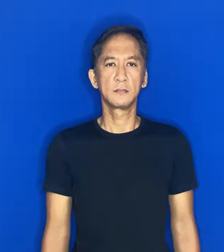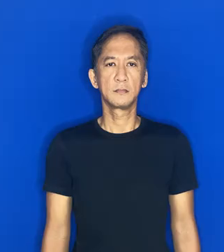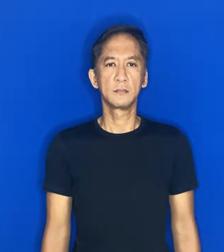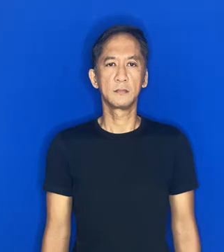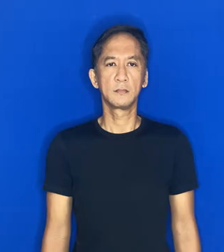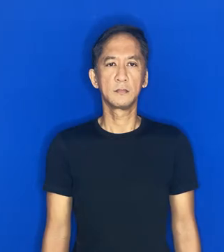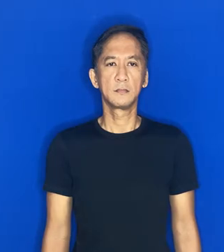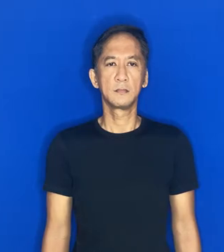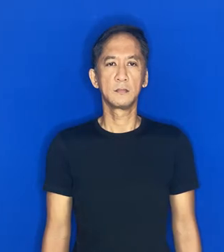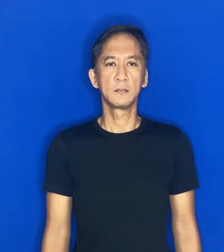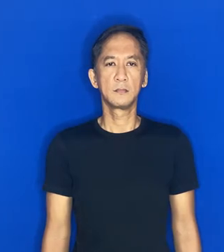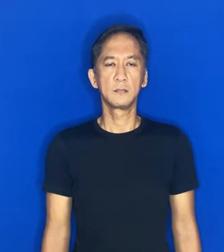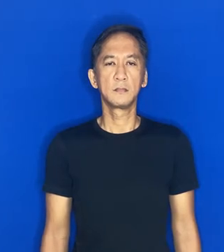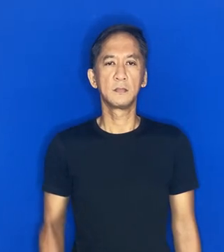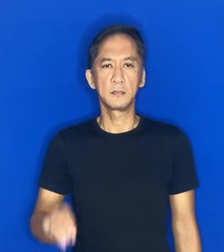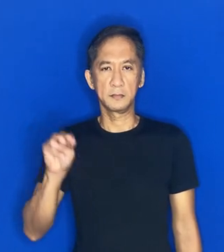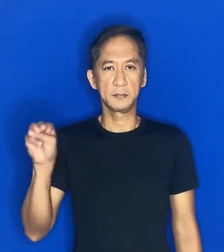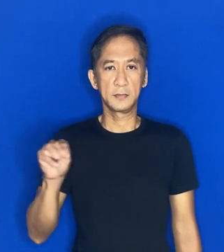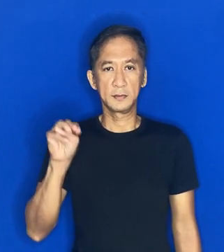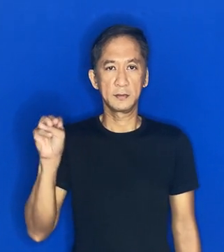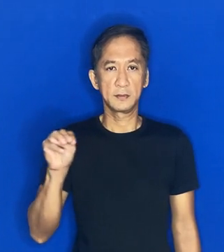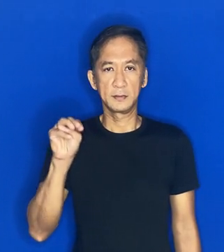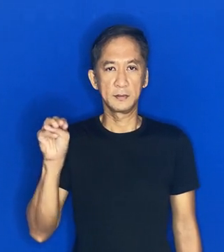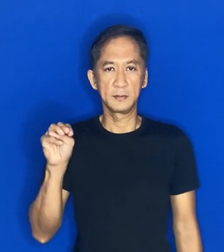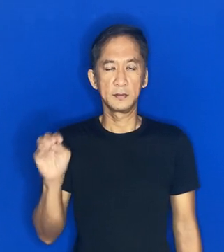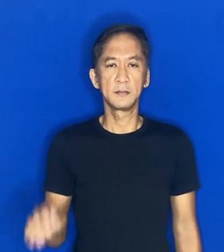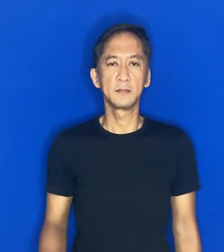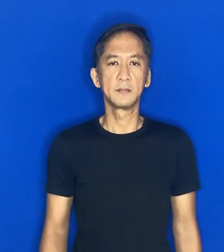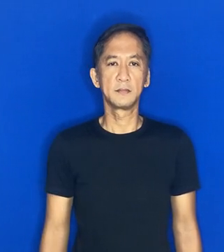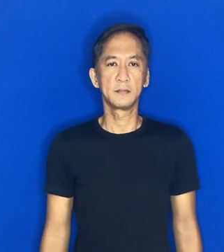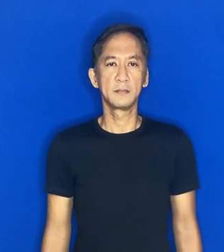monday